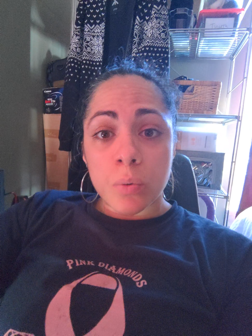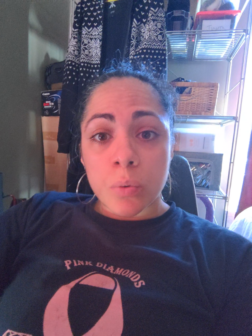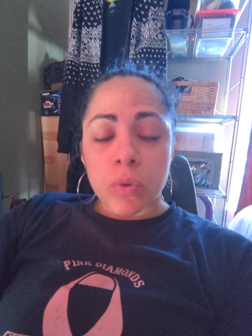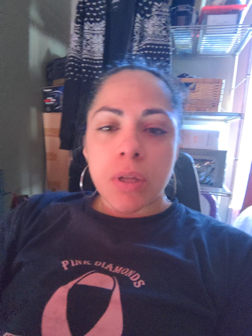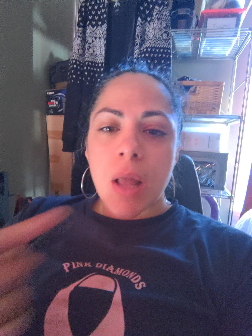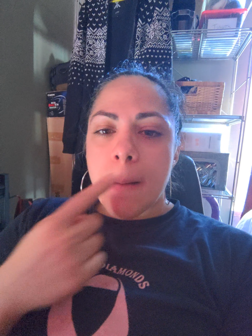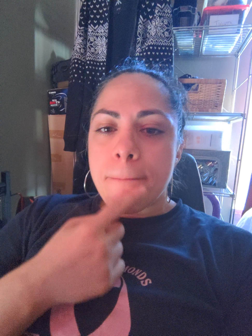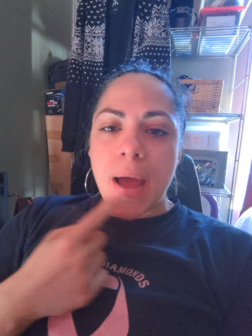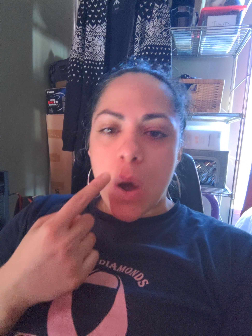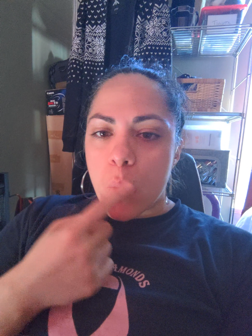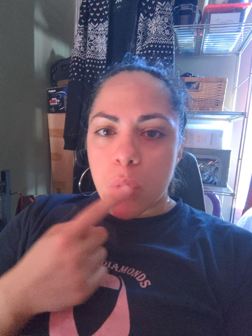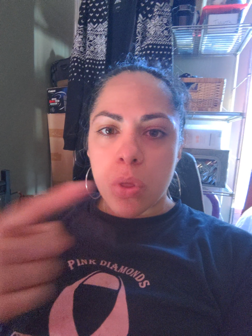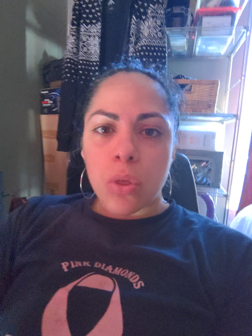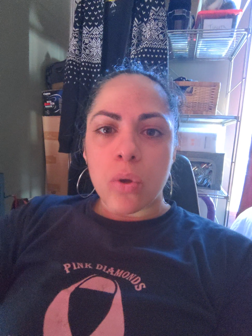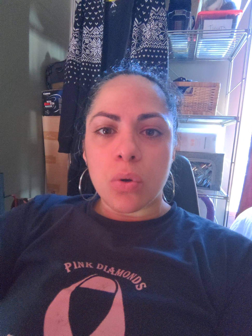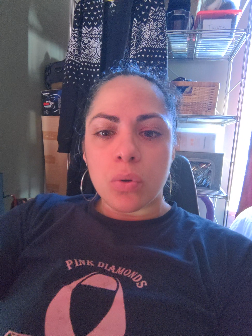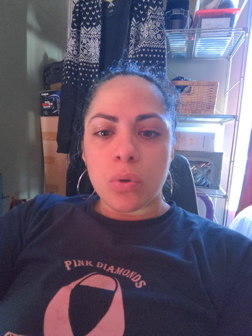mouth